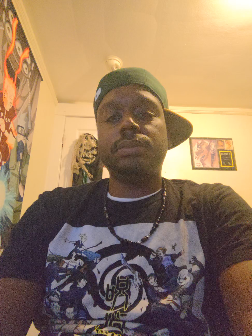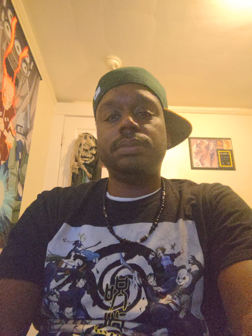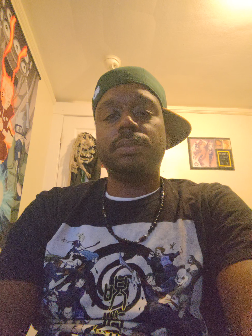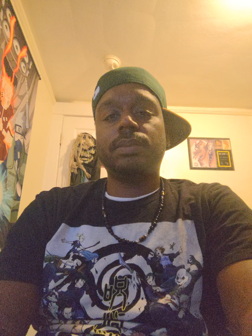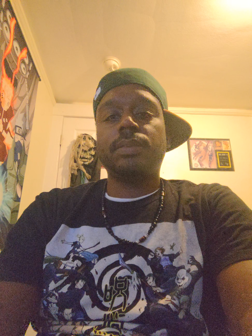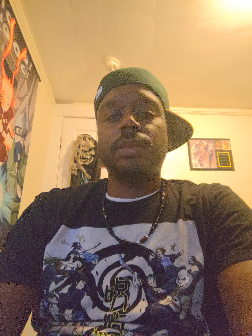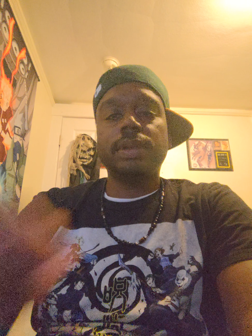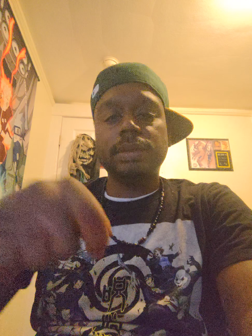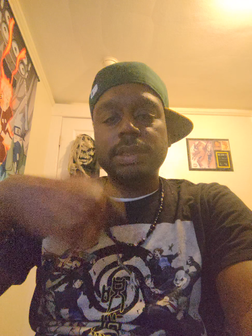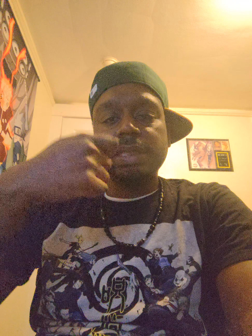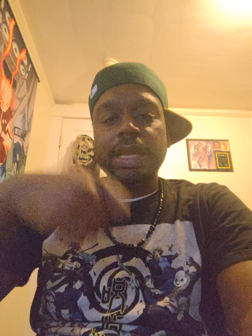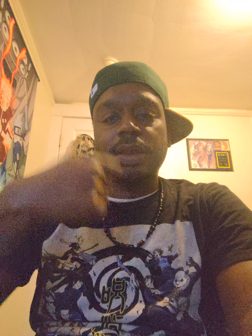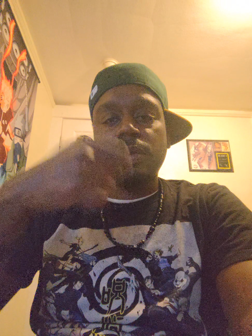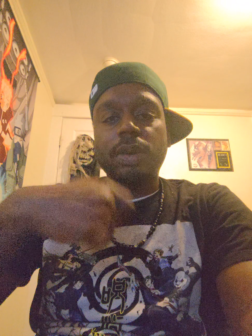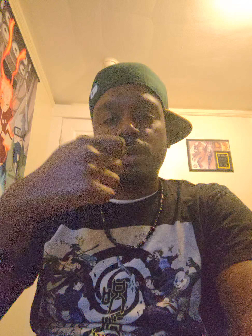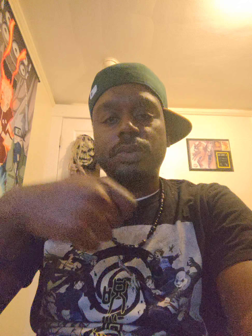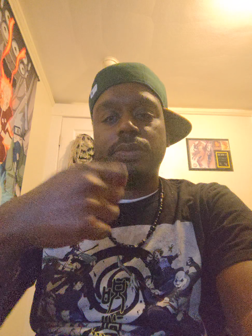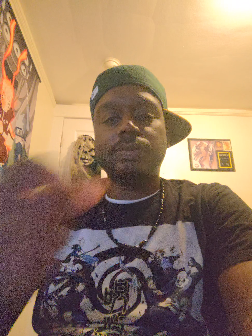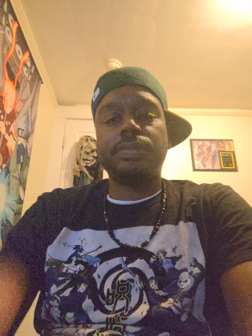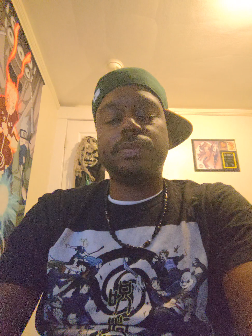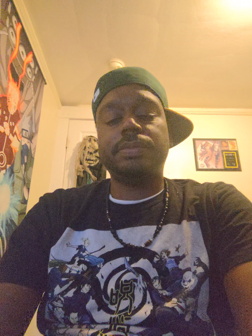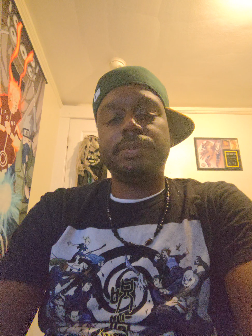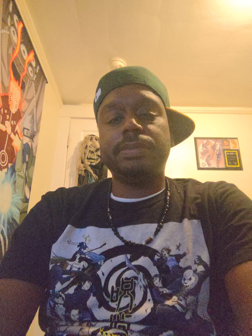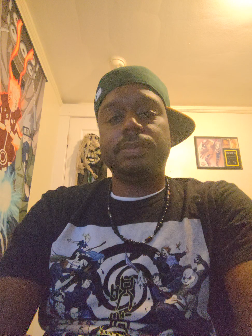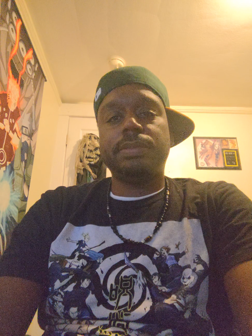cereal